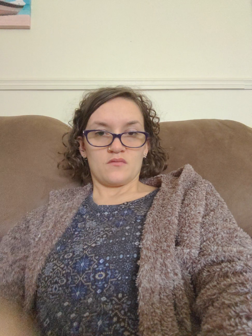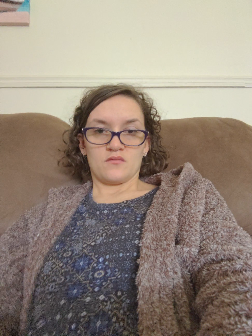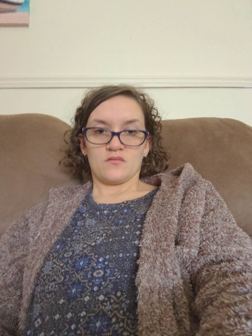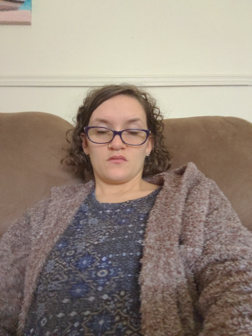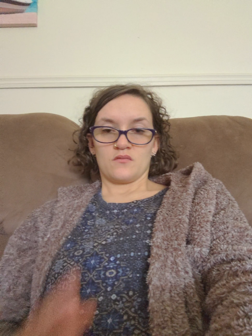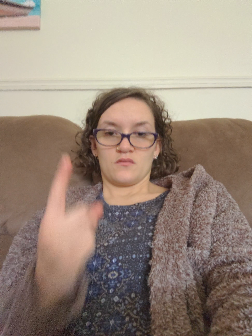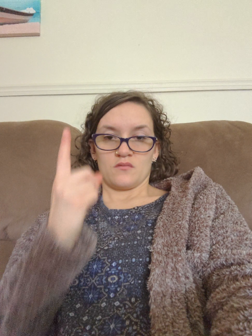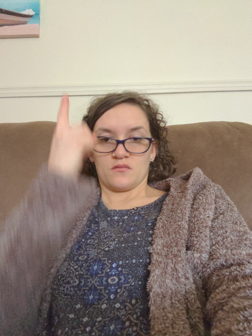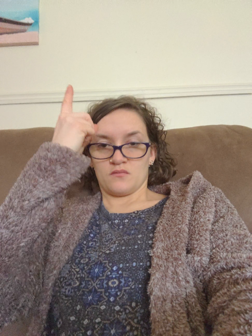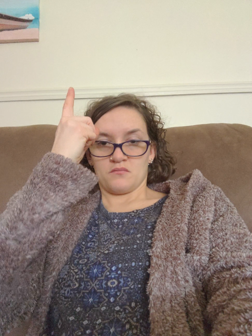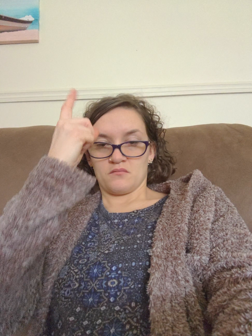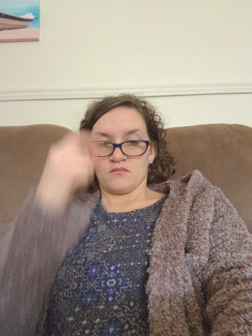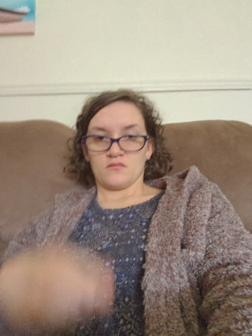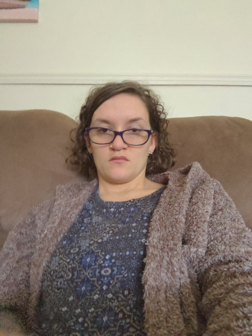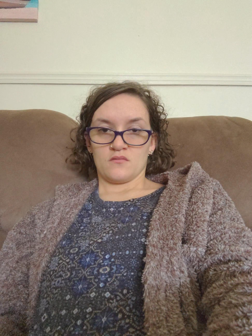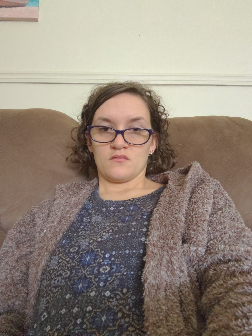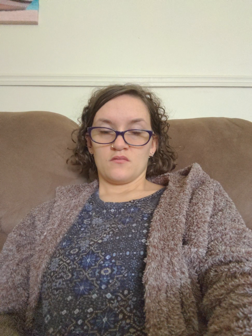up